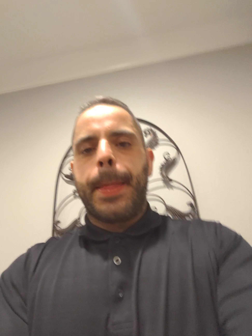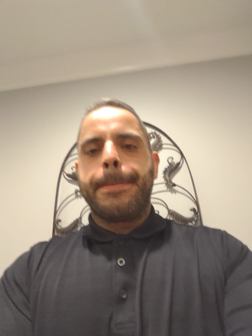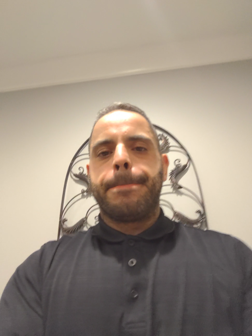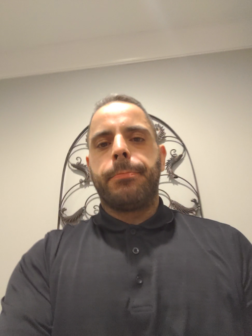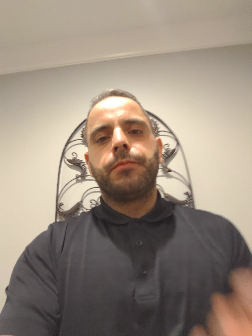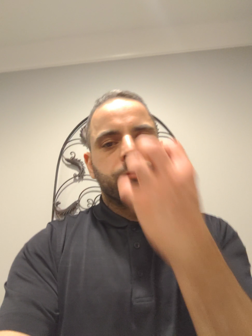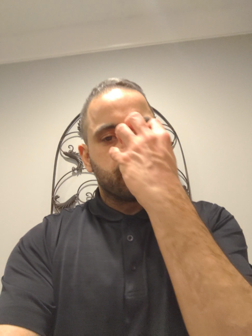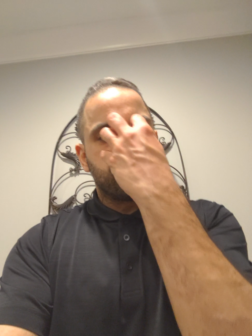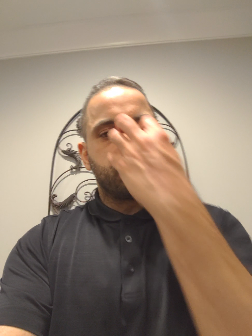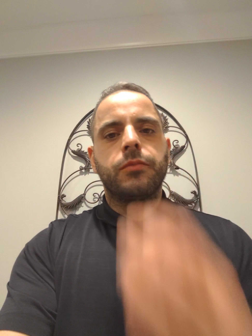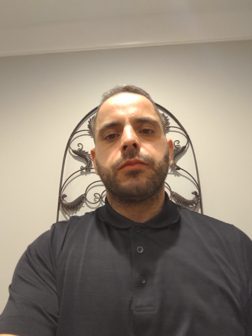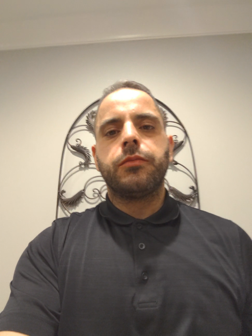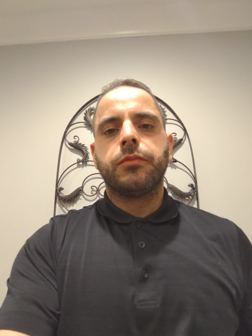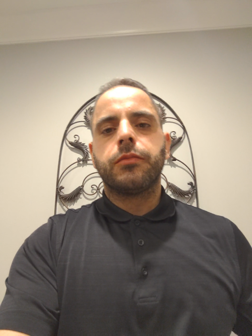clown